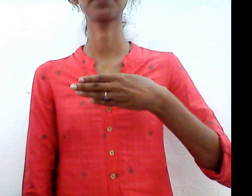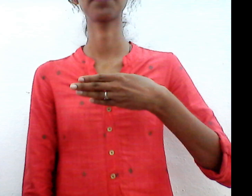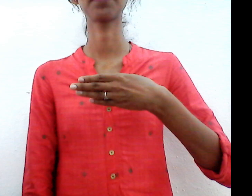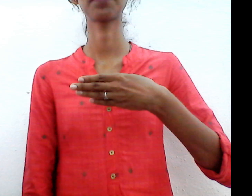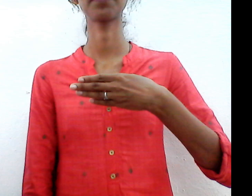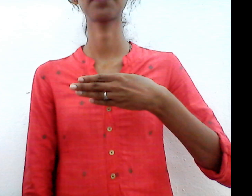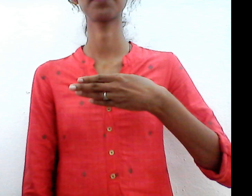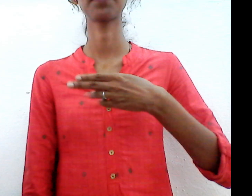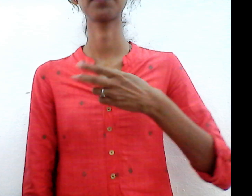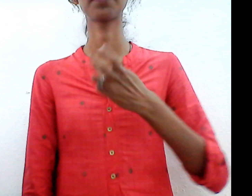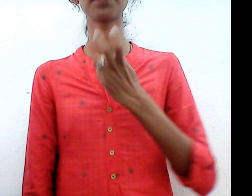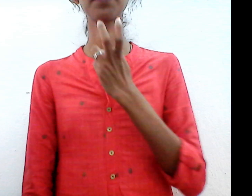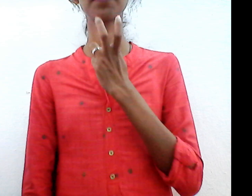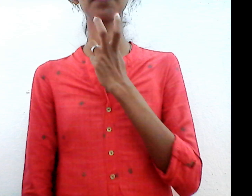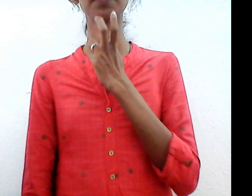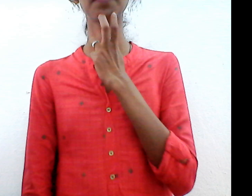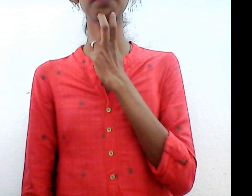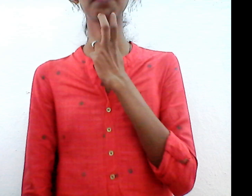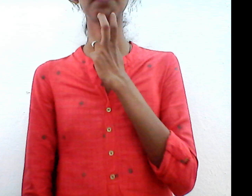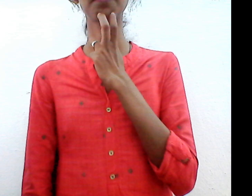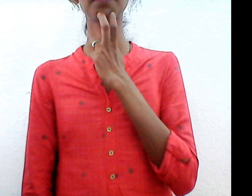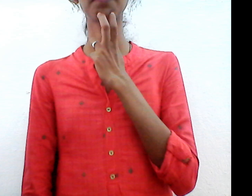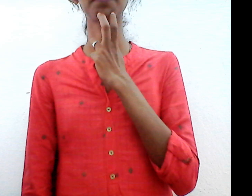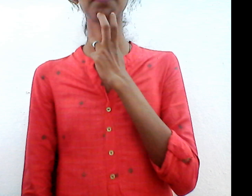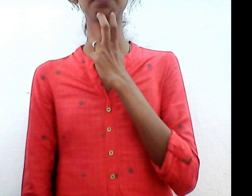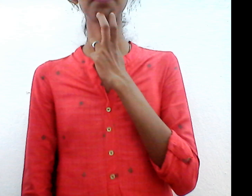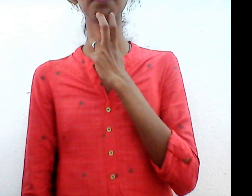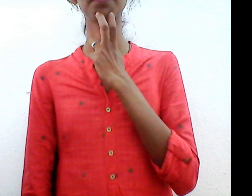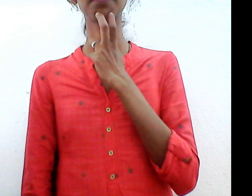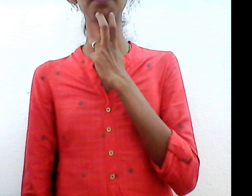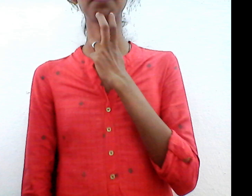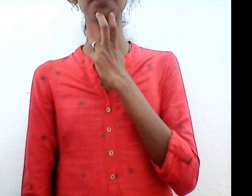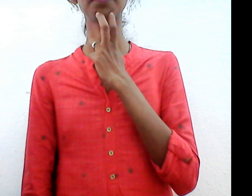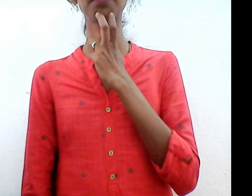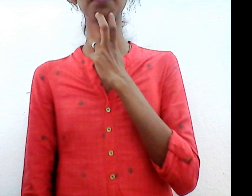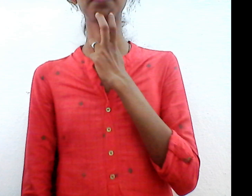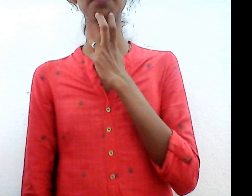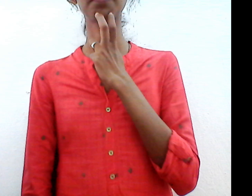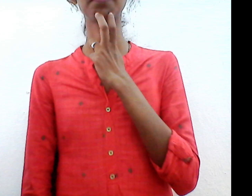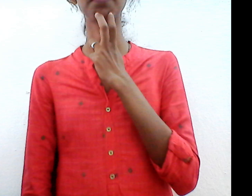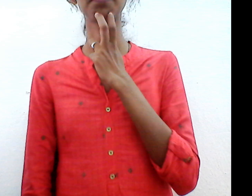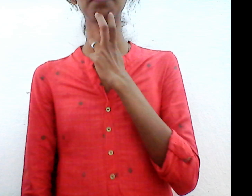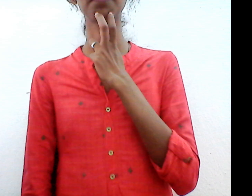അഃ